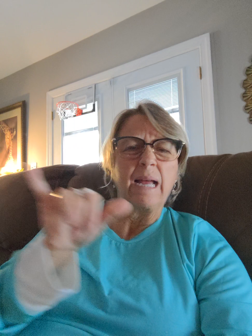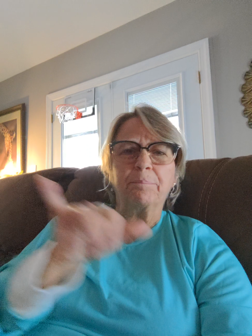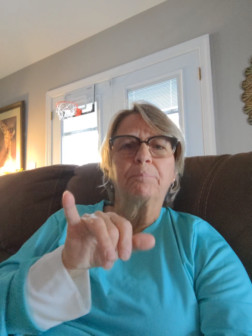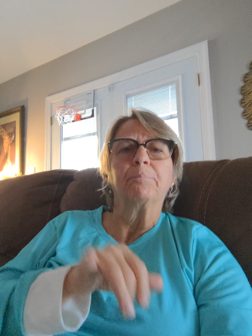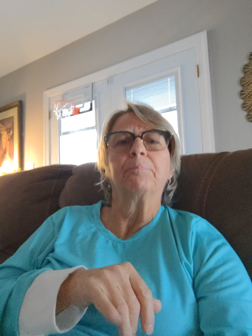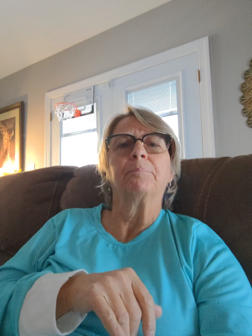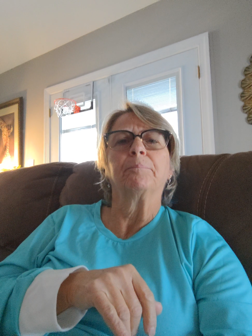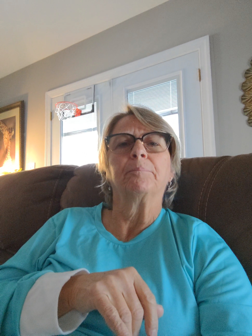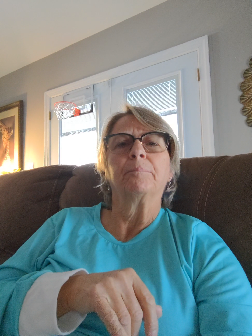same